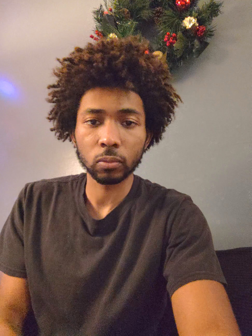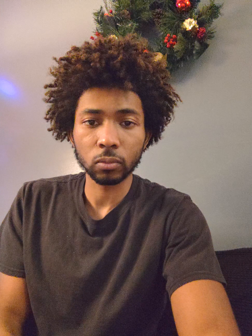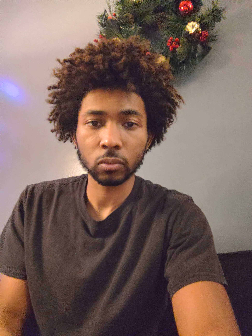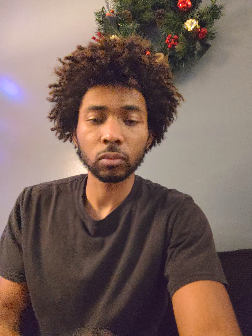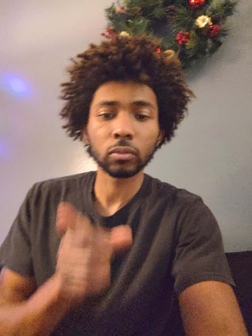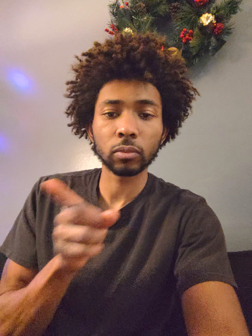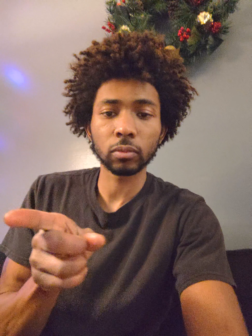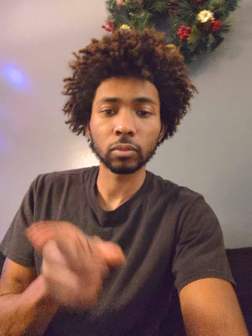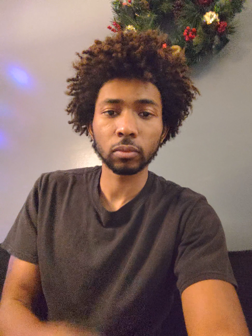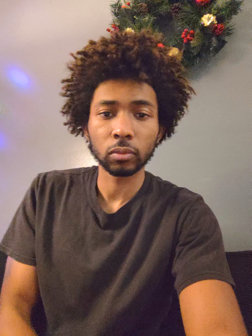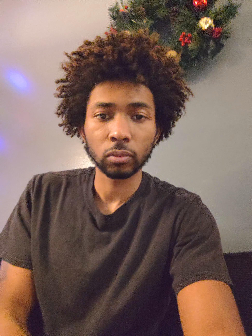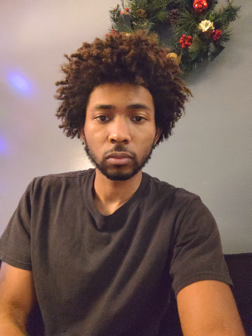he/she/it